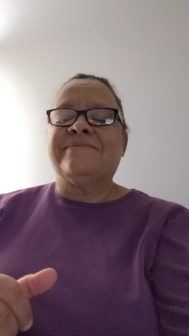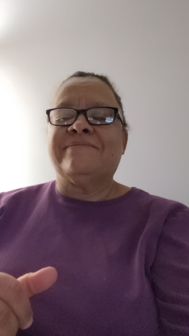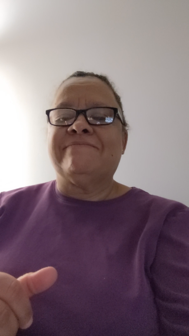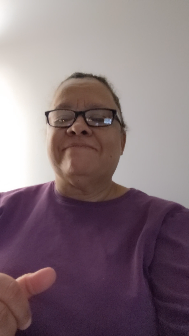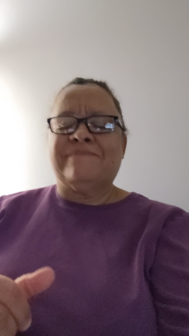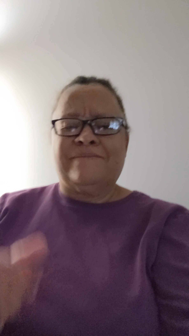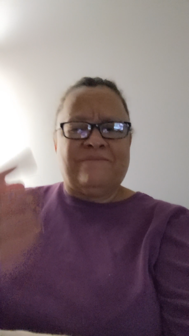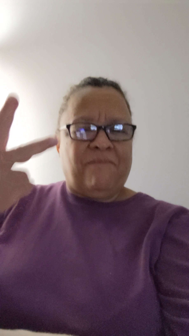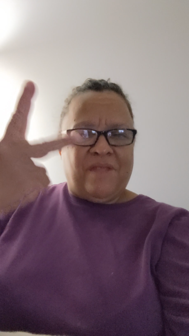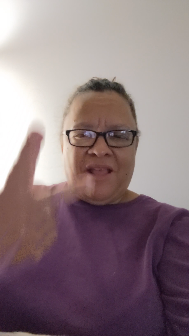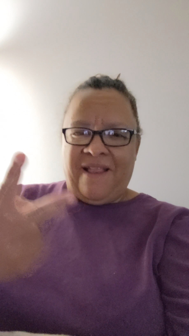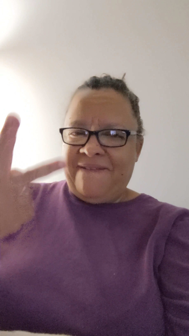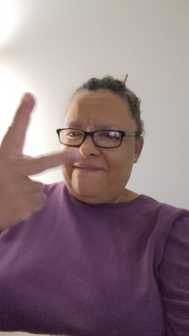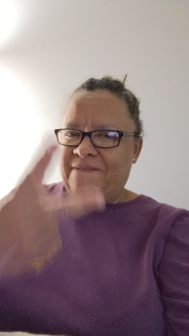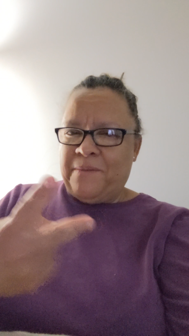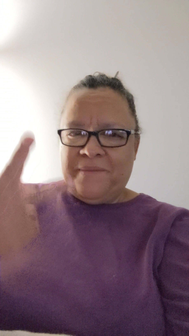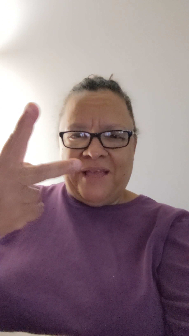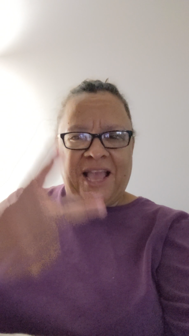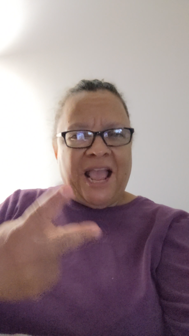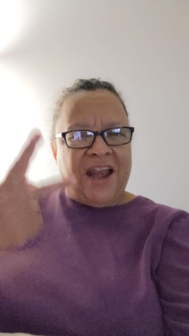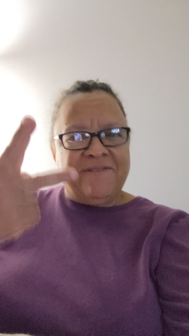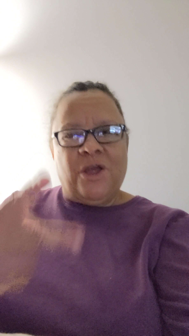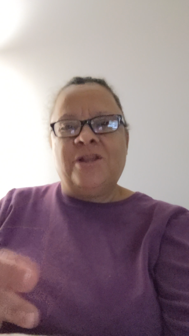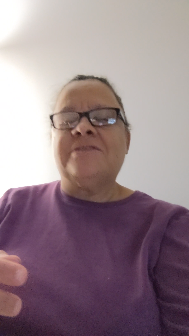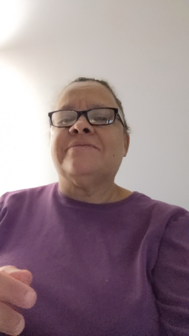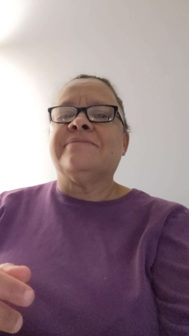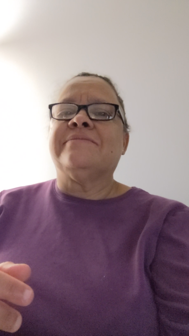careful